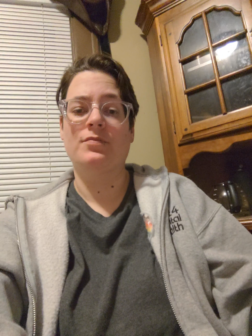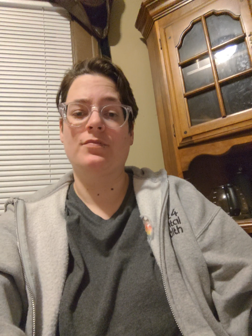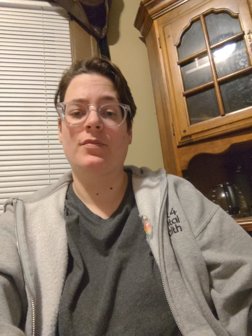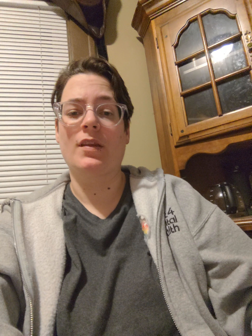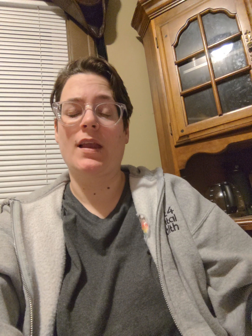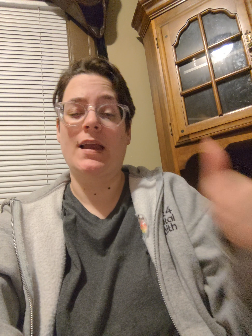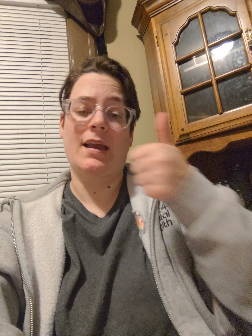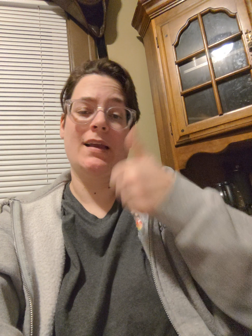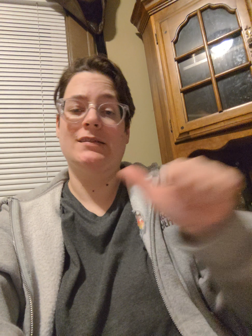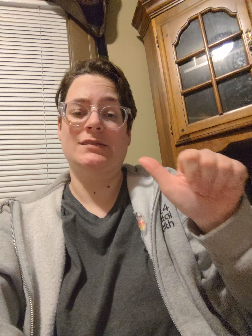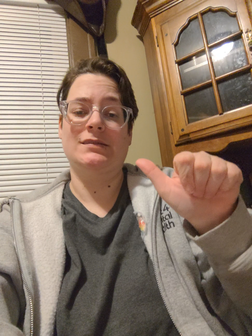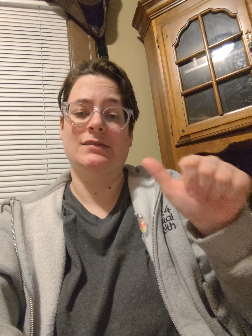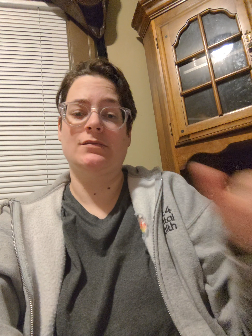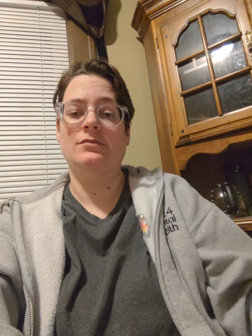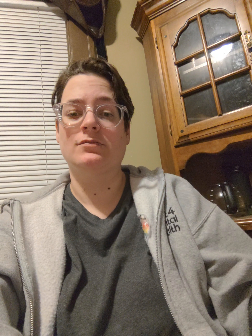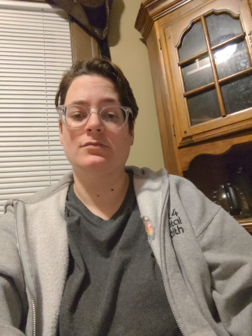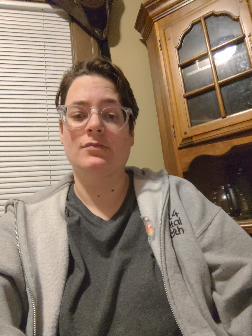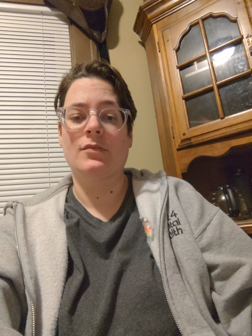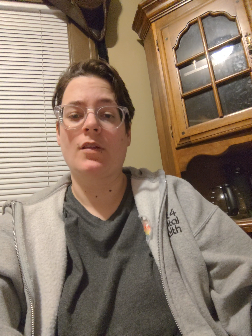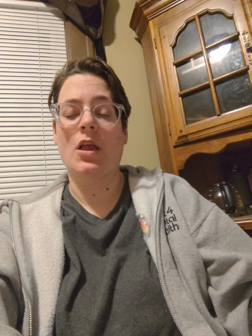any